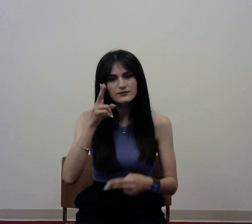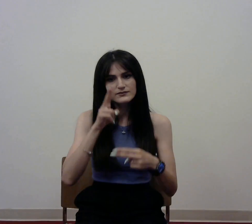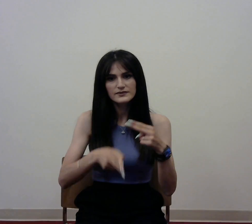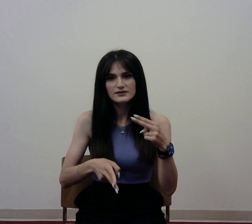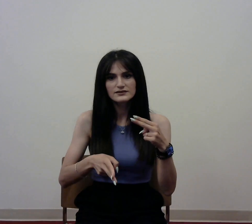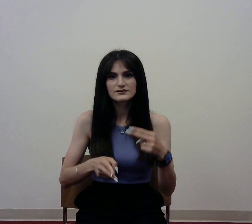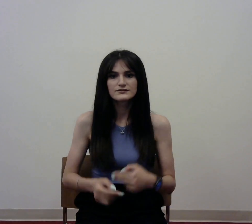bitmək